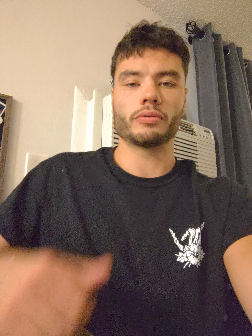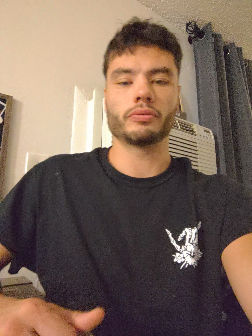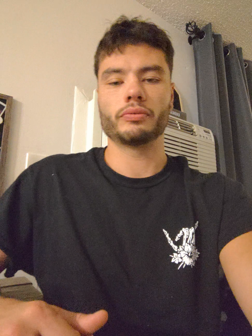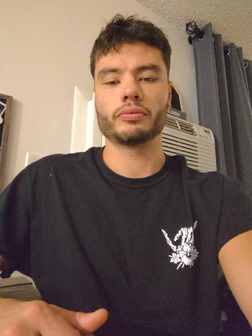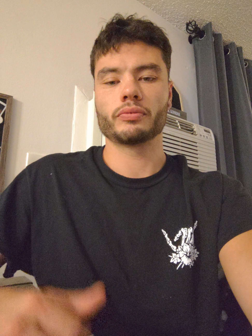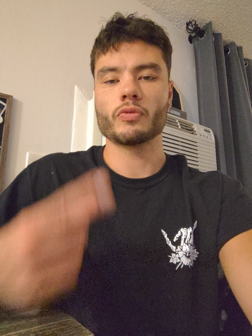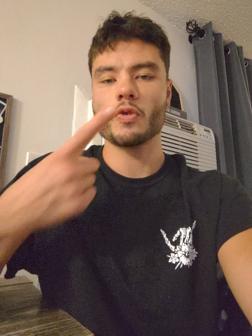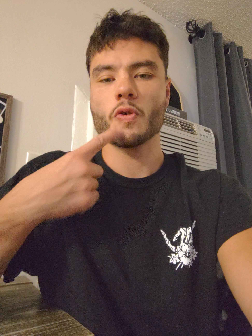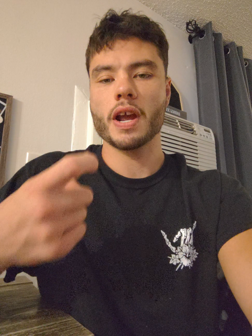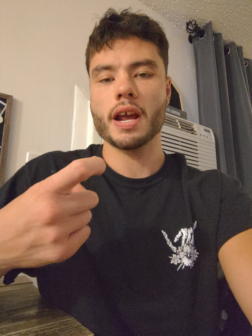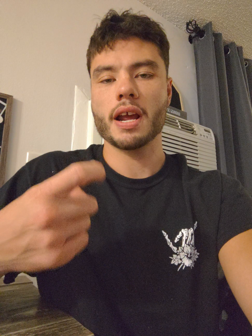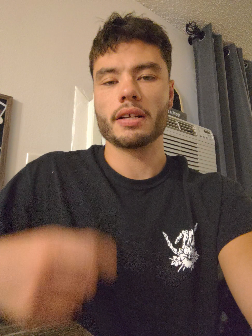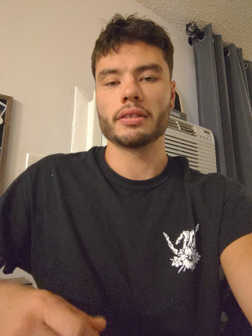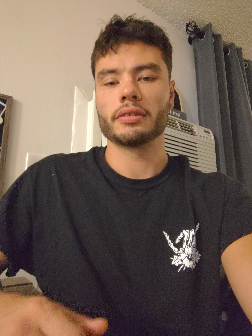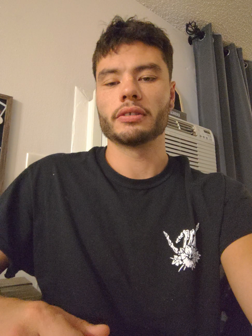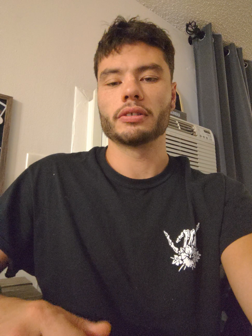red